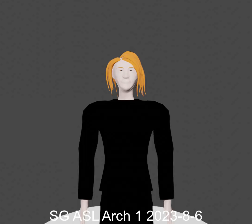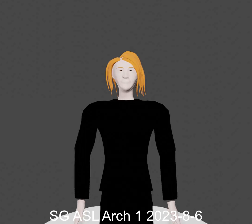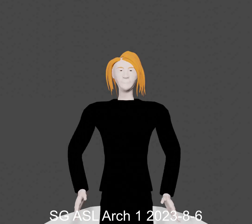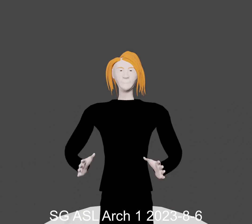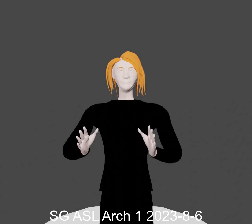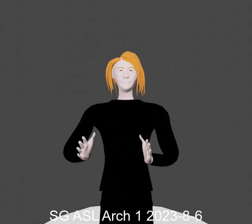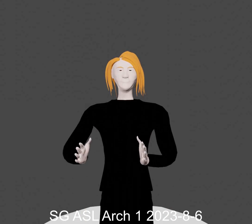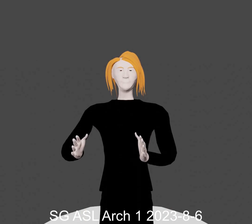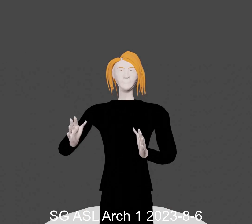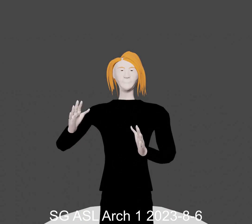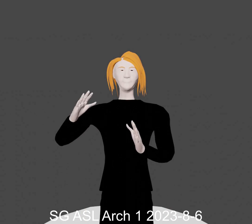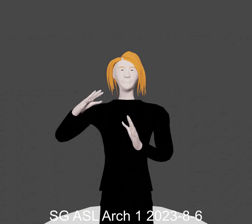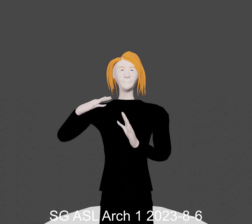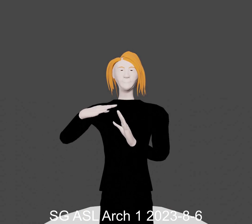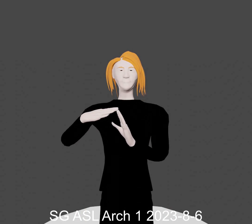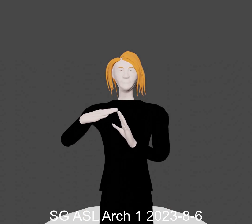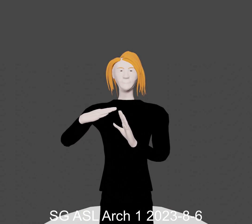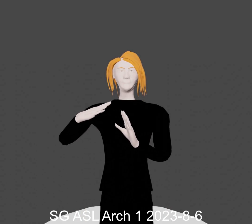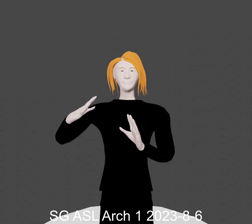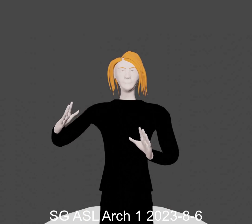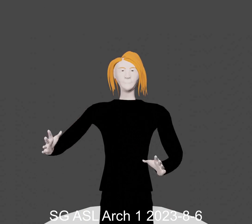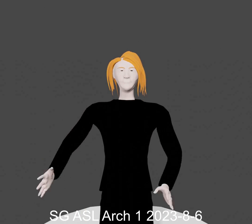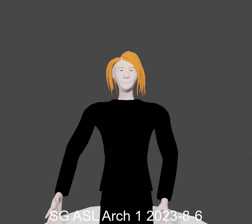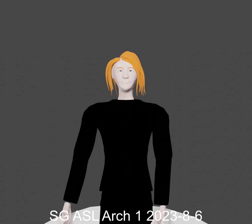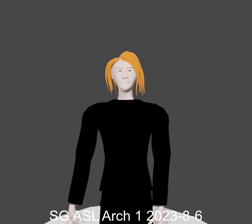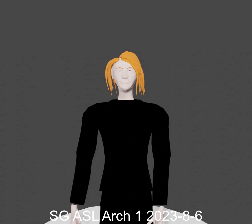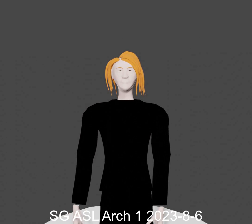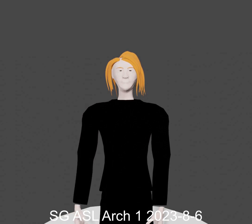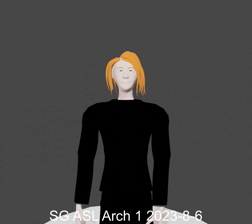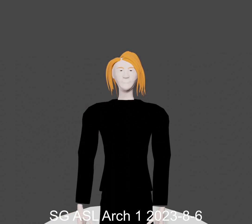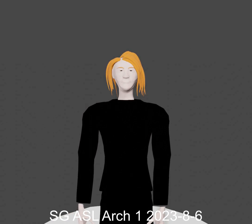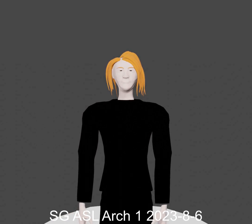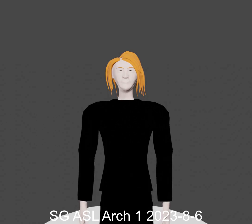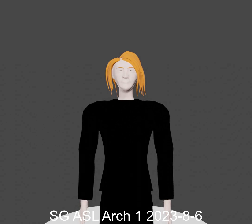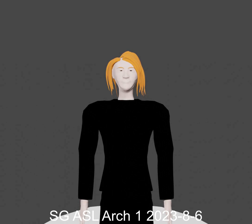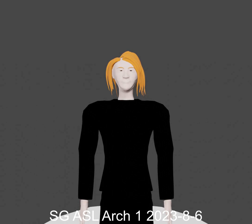Arch